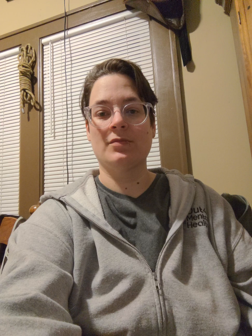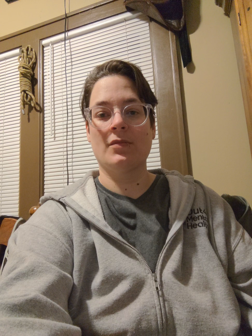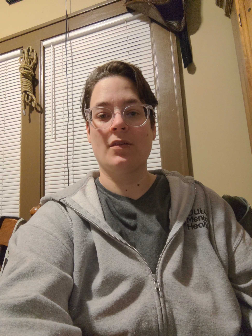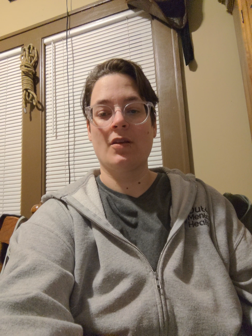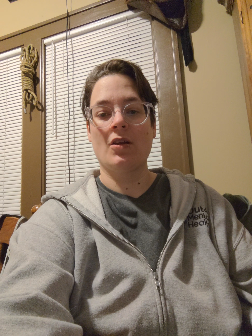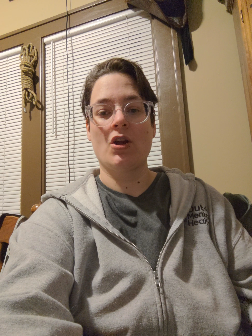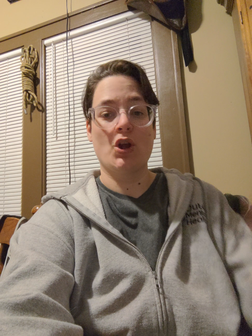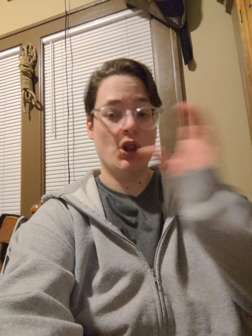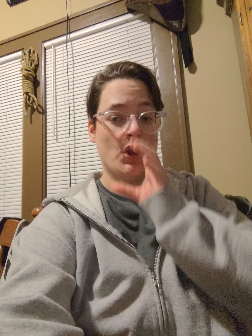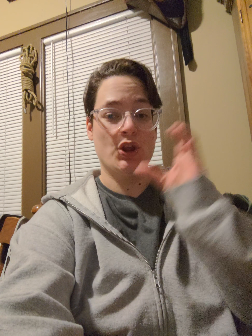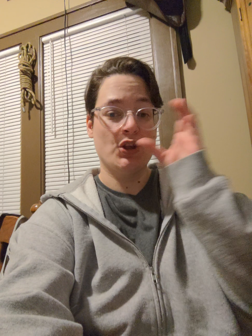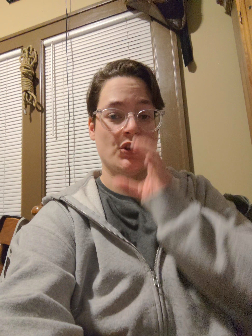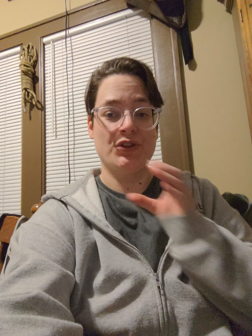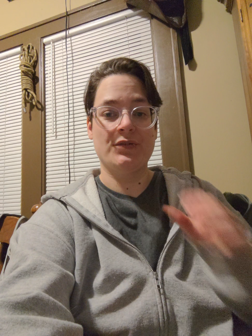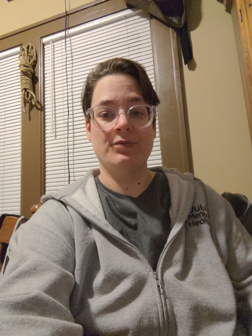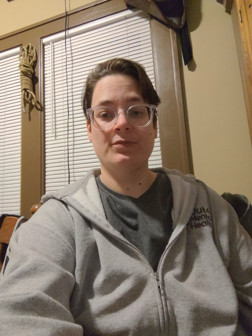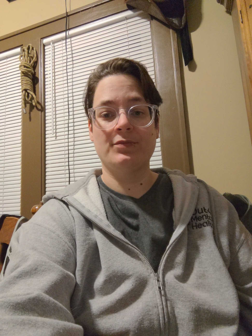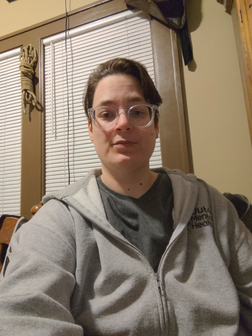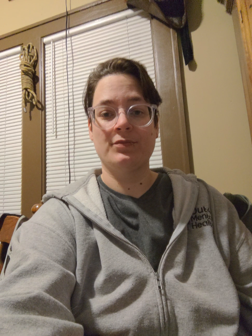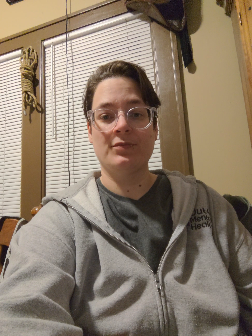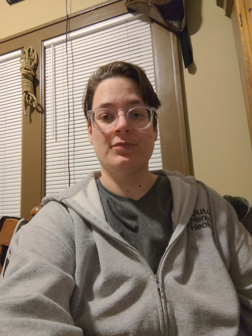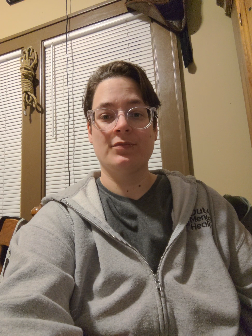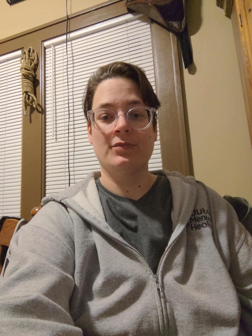look